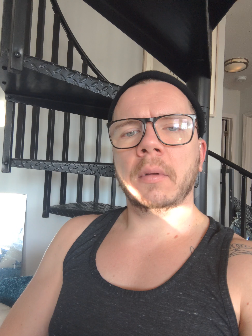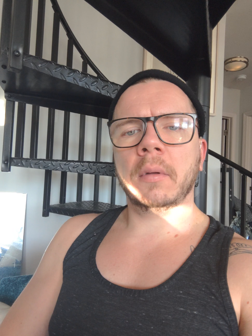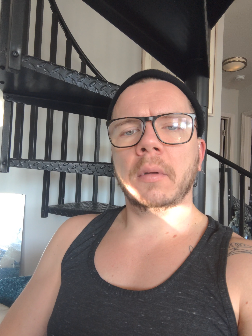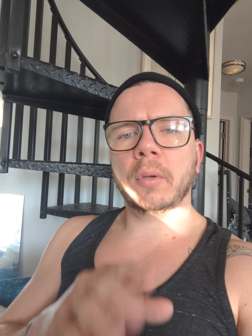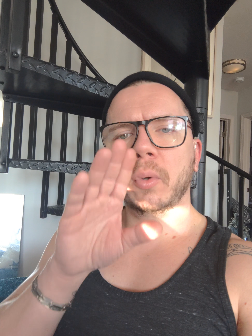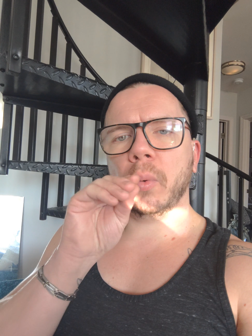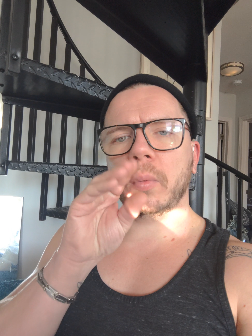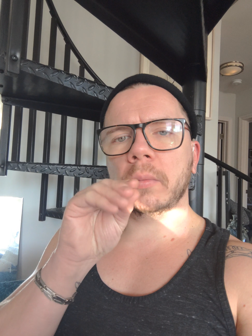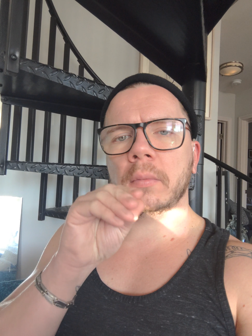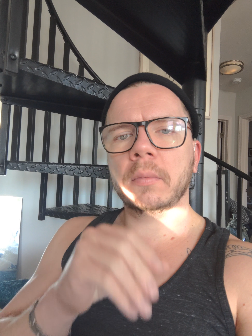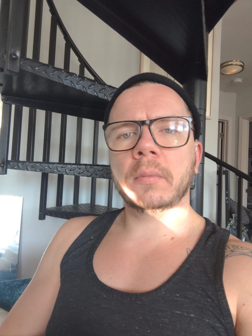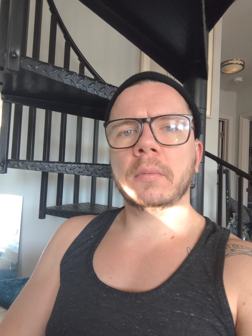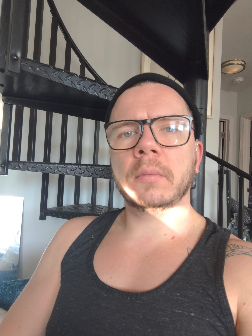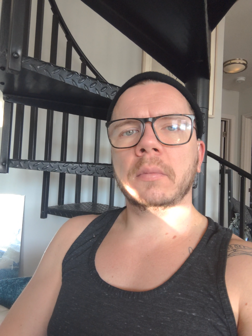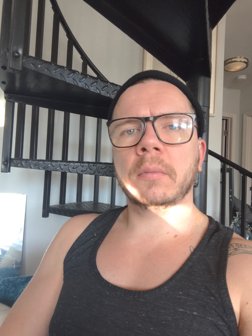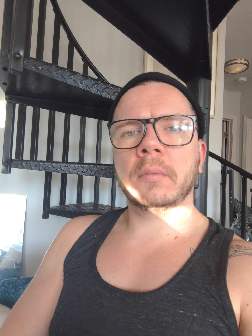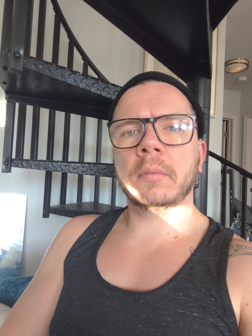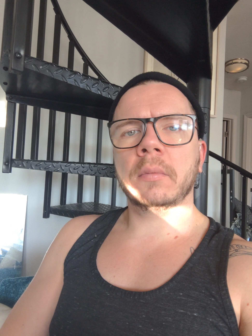goose